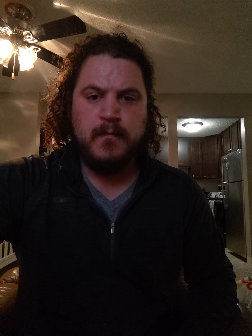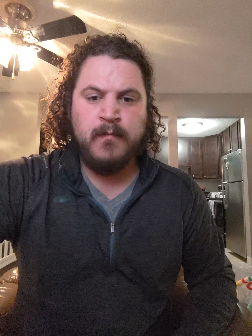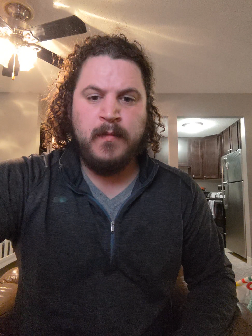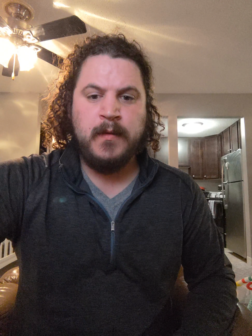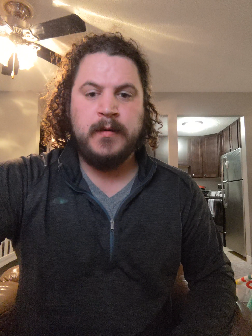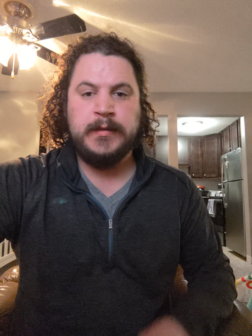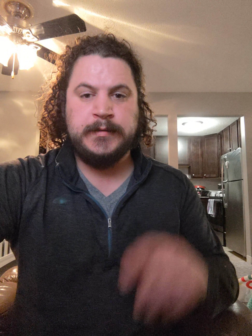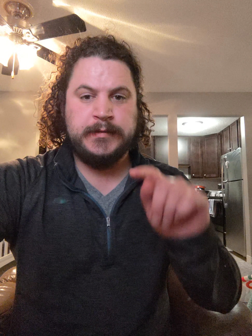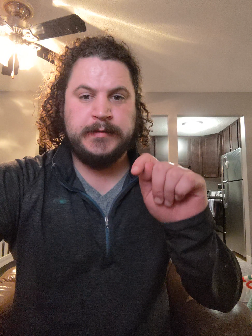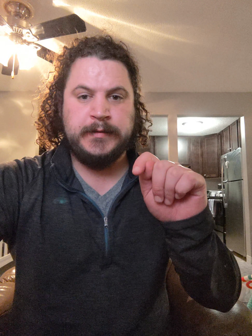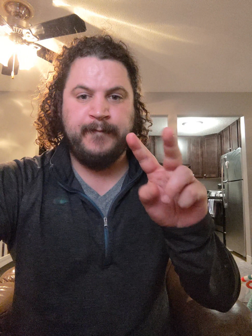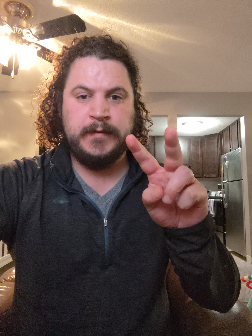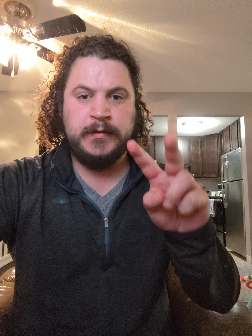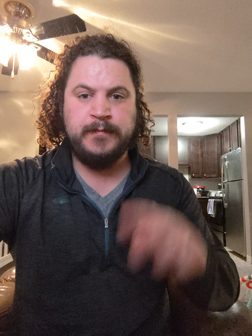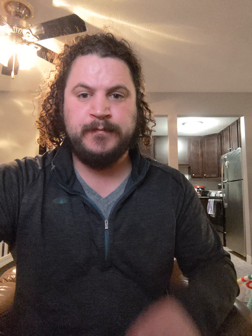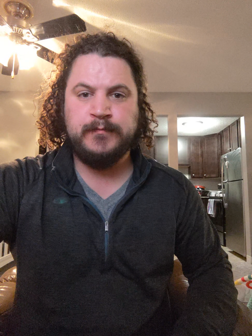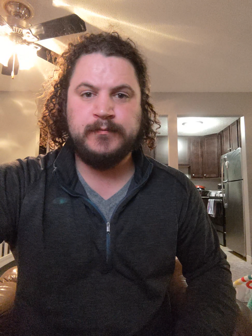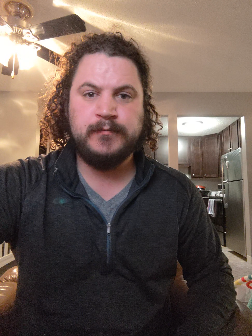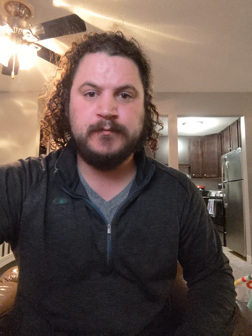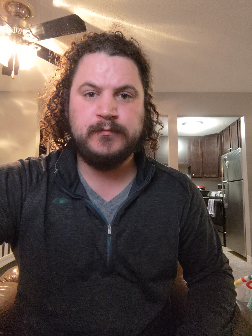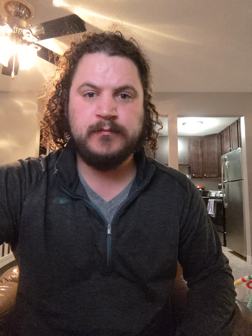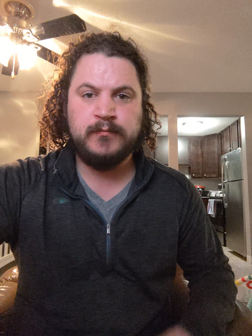TV